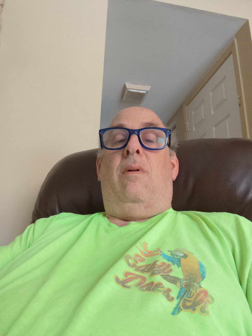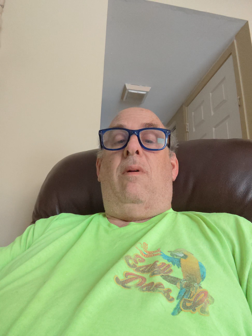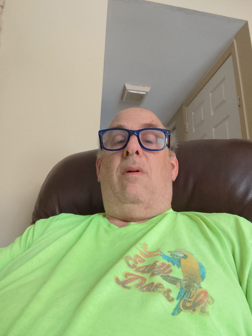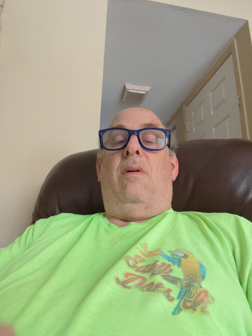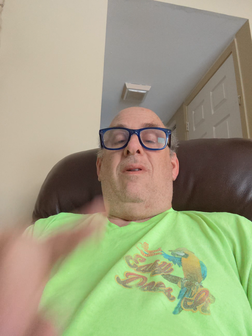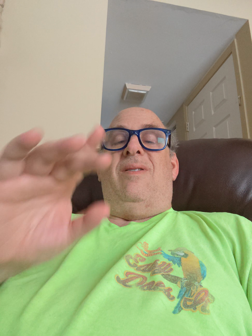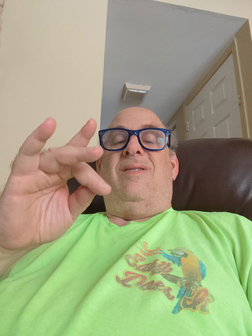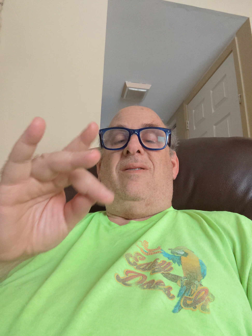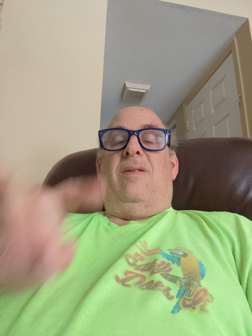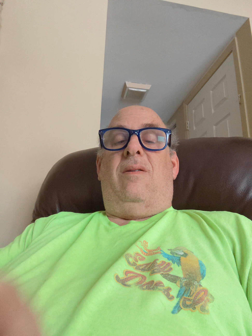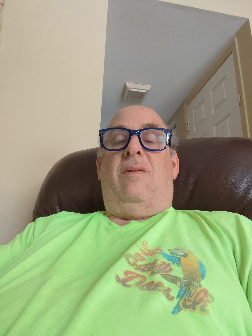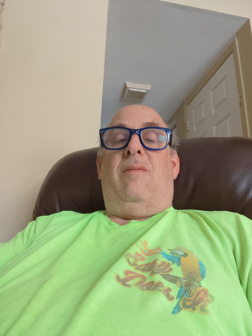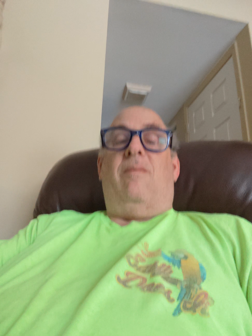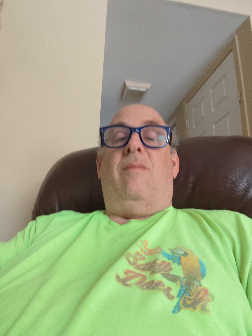sticky